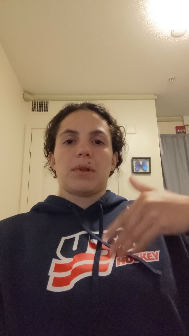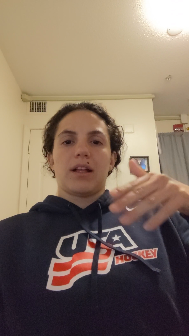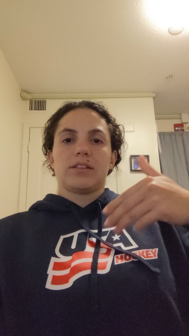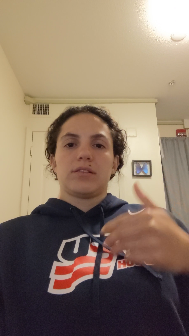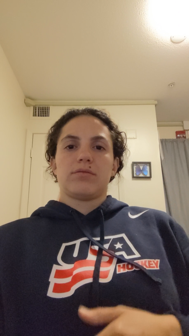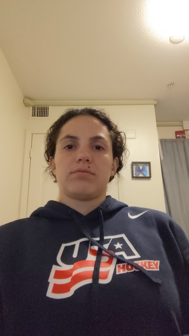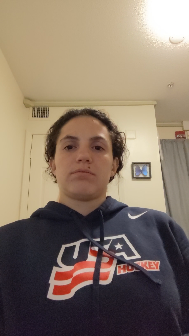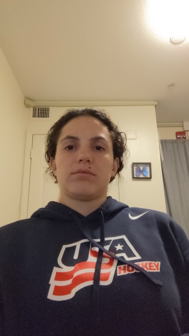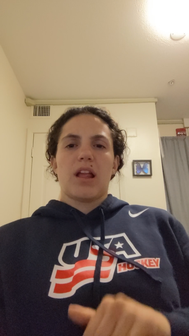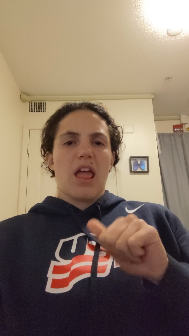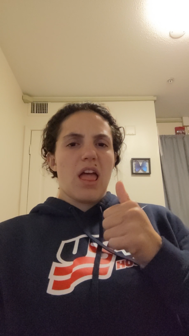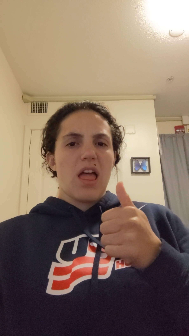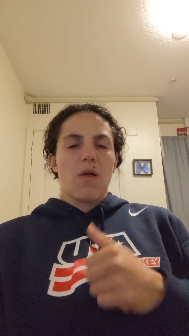how